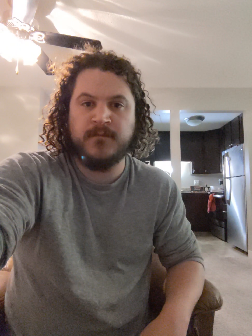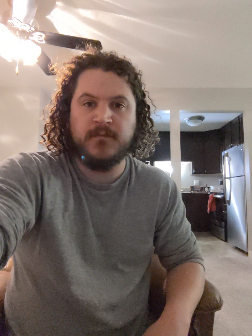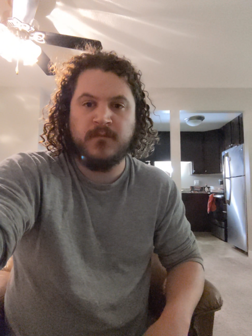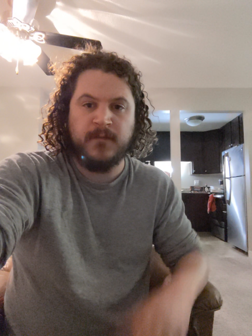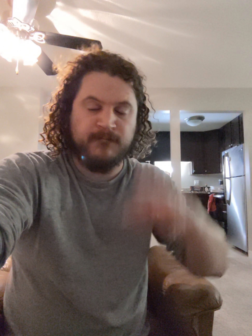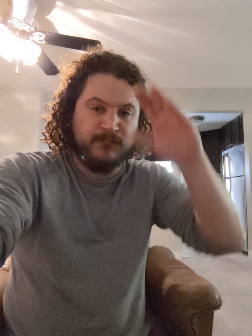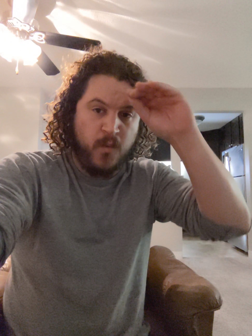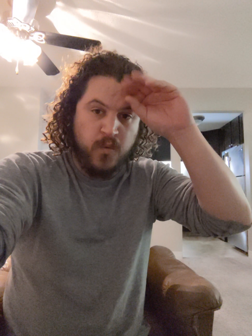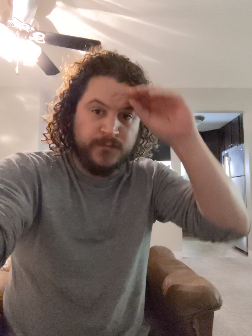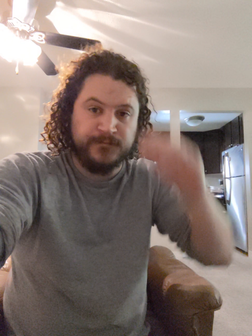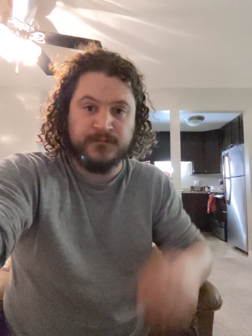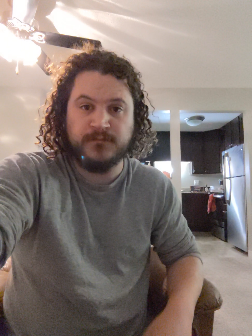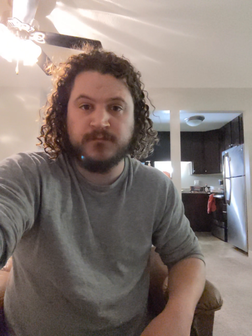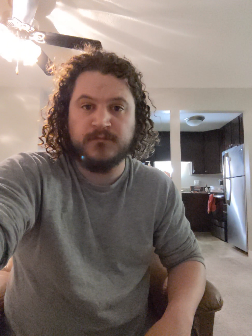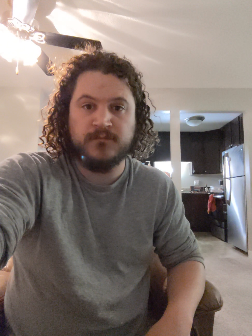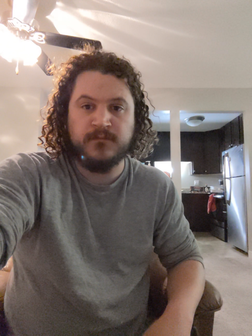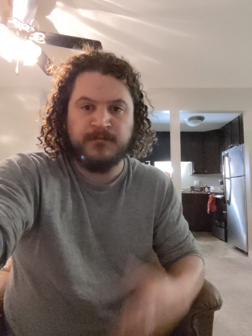boy